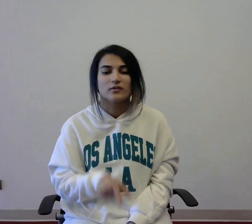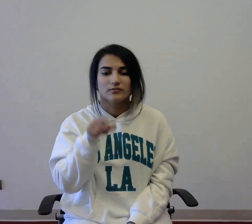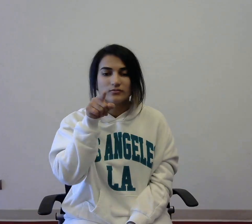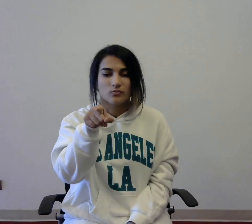sən